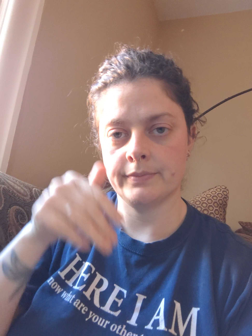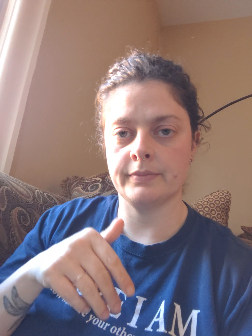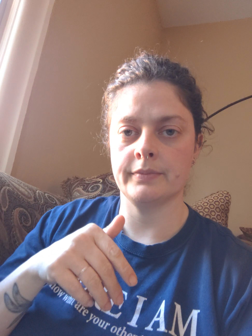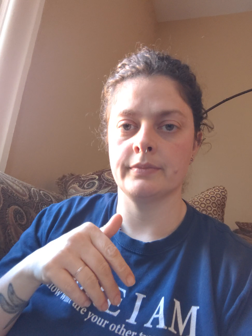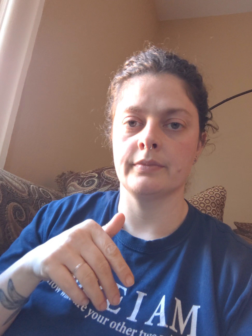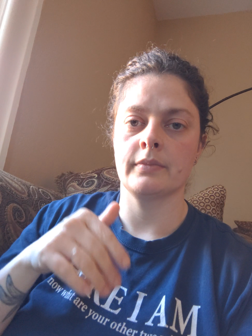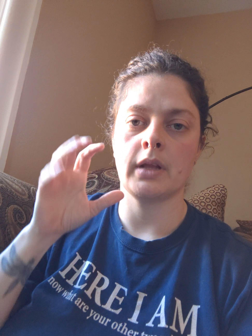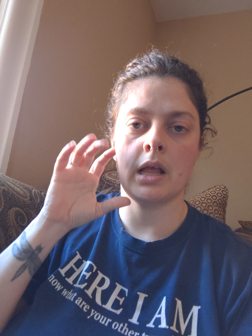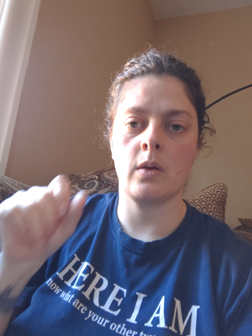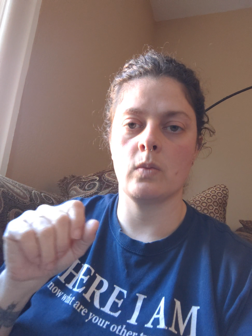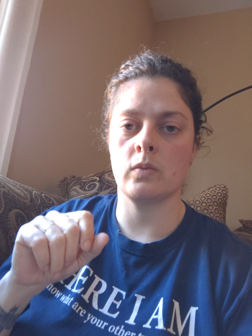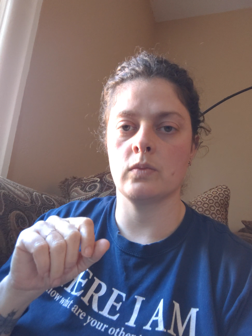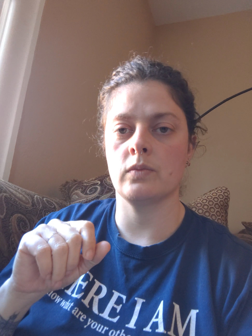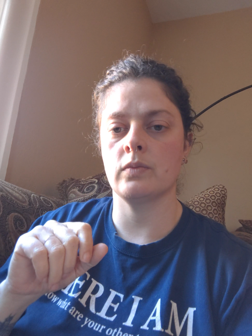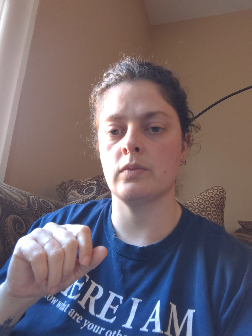loud